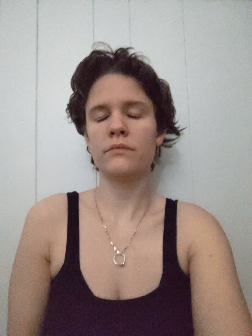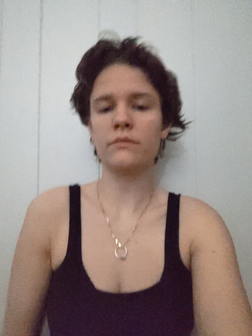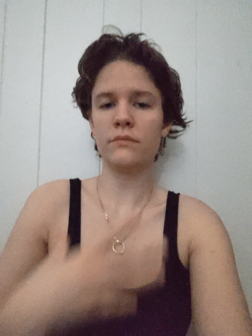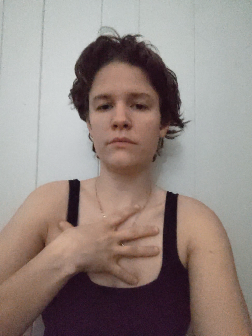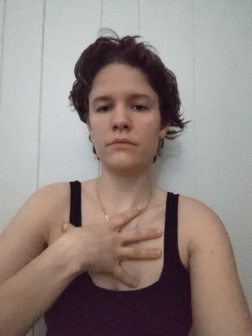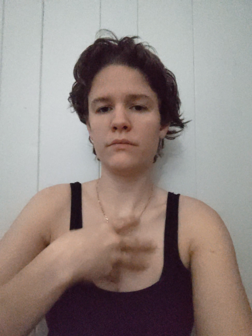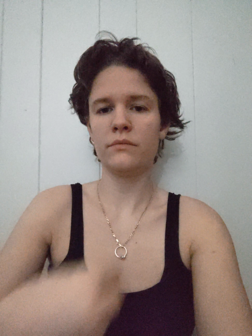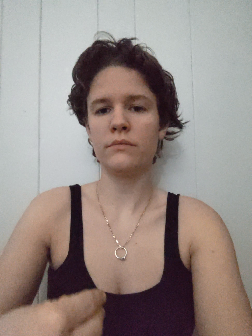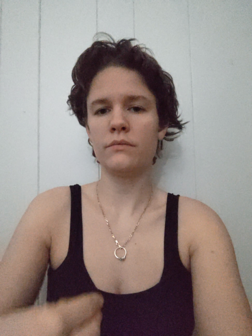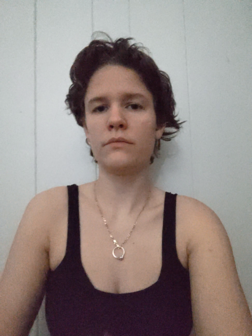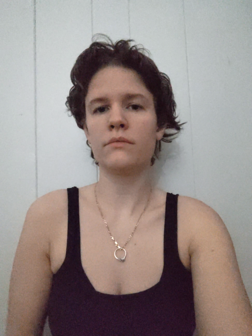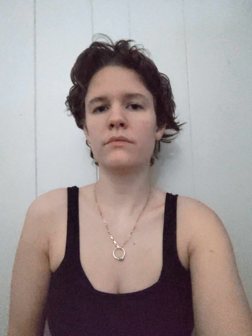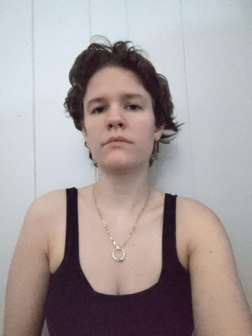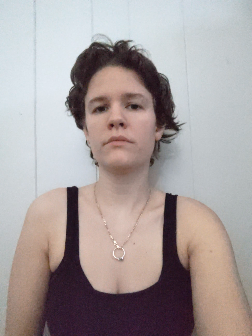white